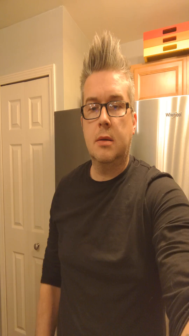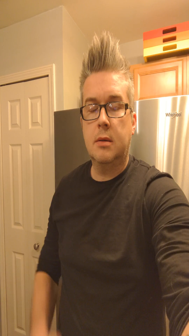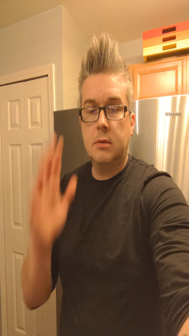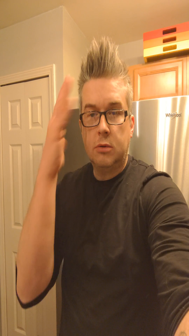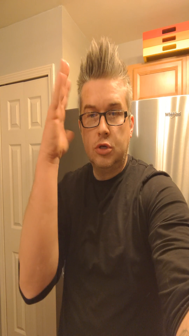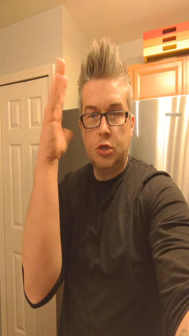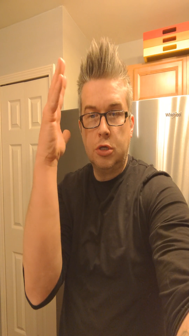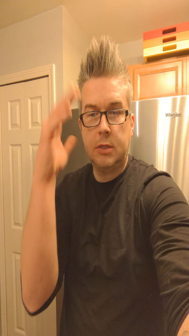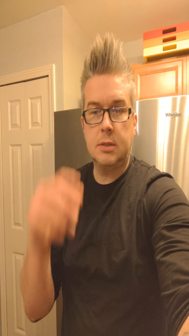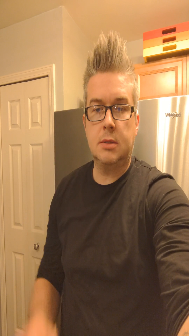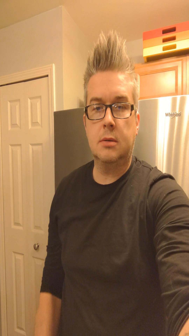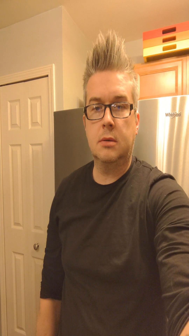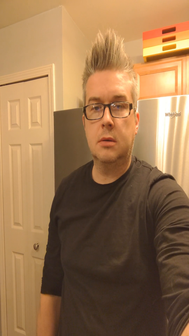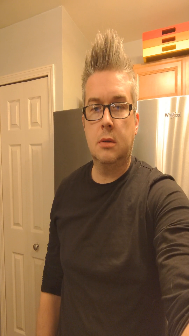tree